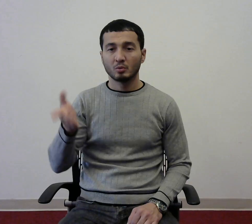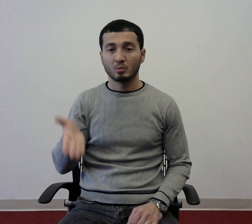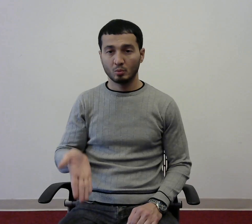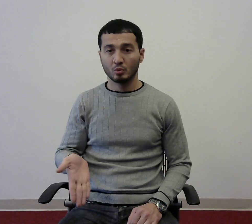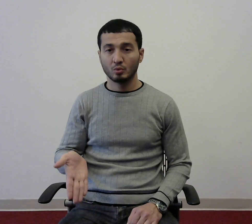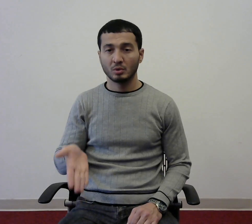bura